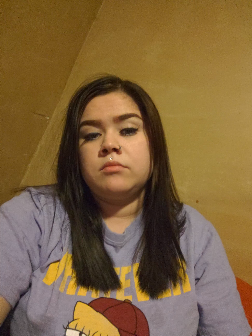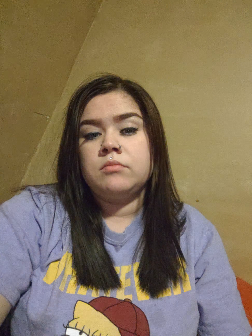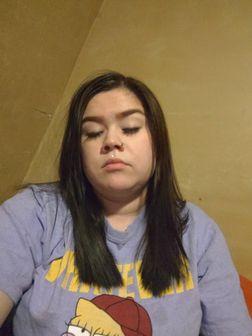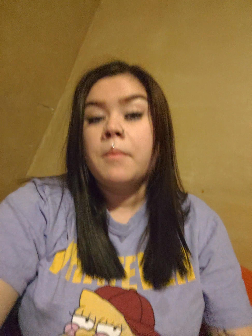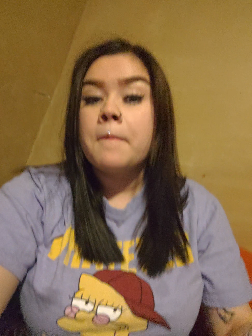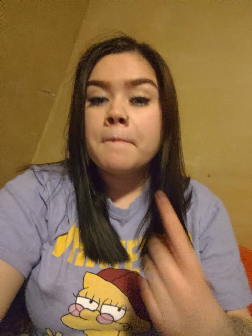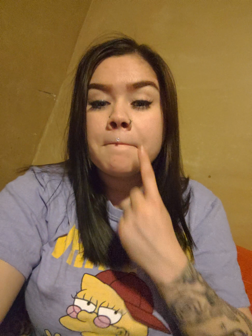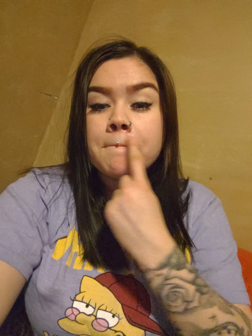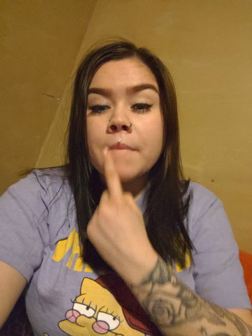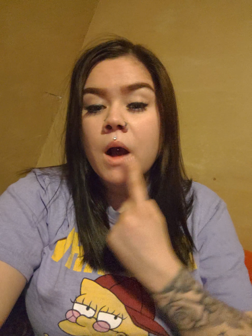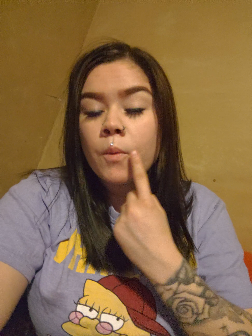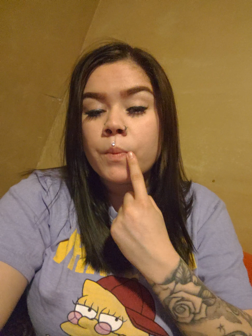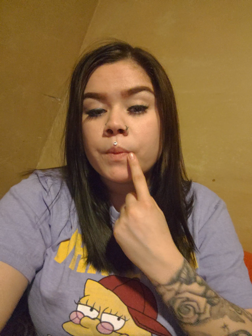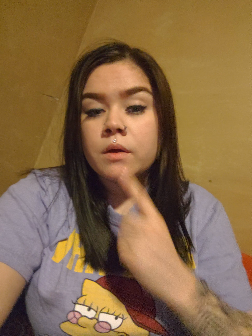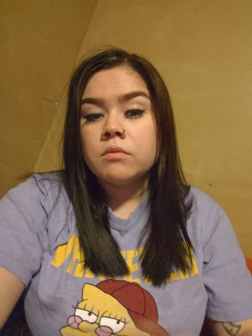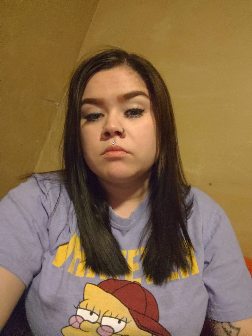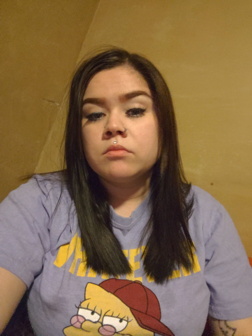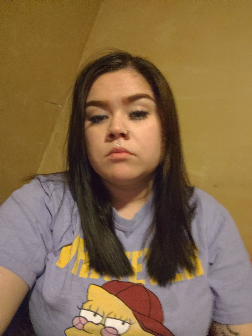mouth